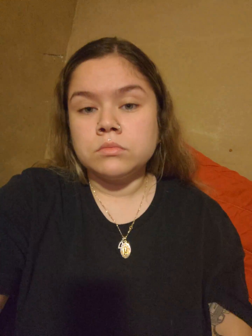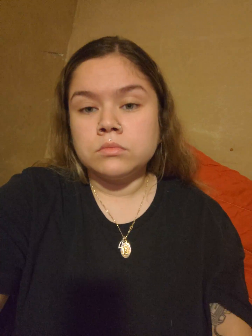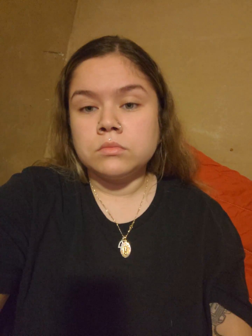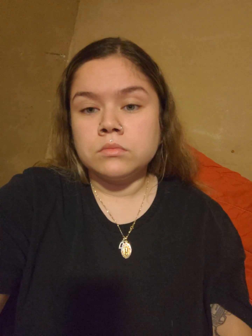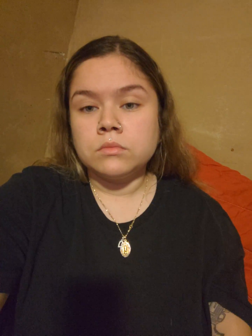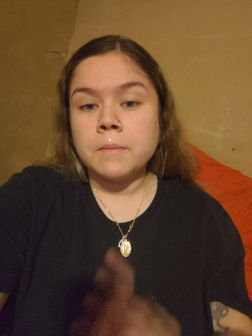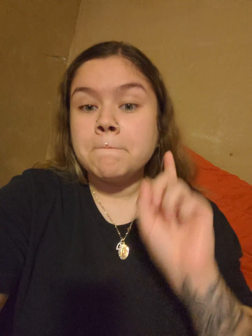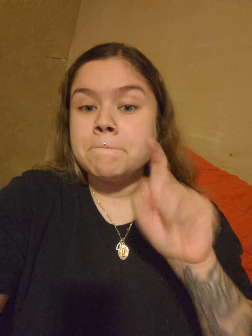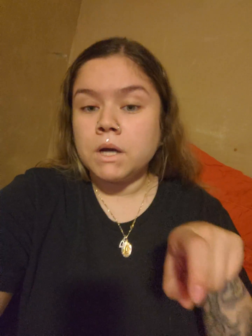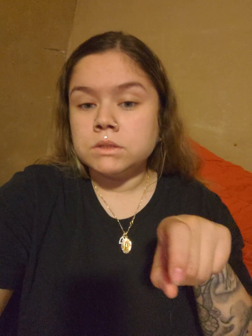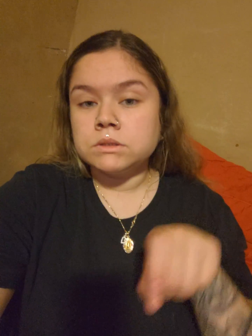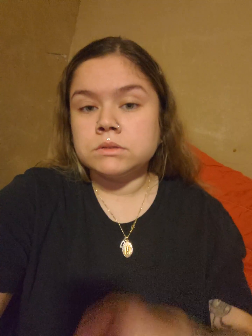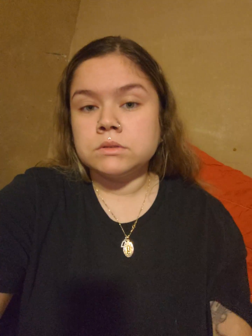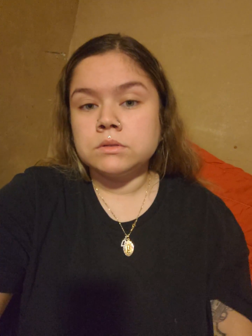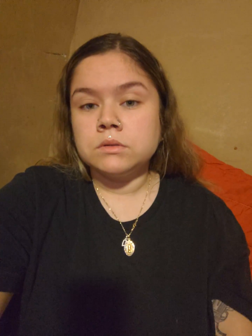must